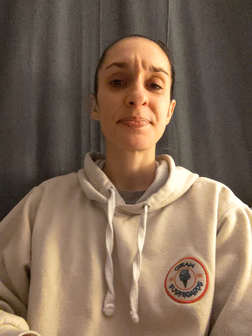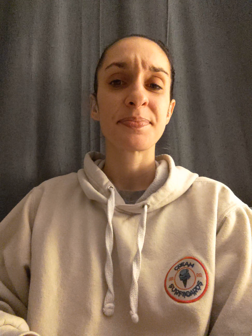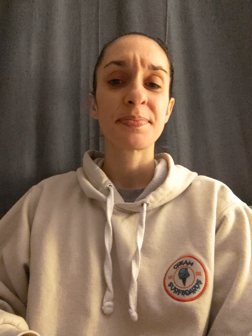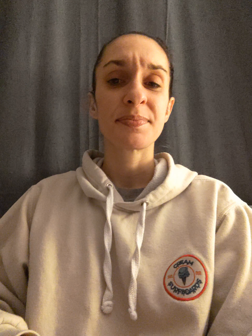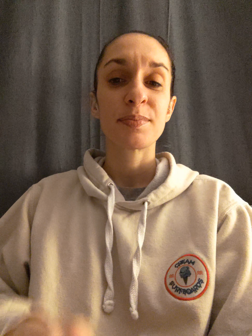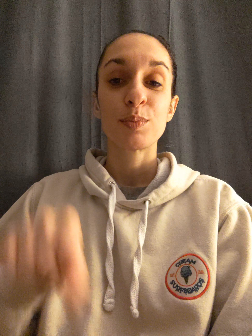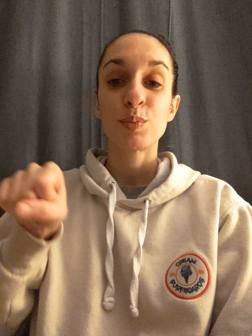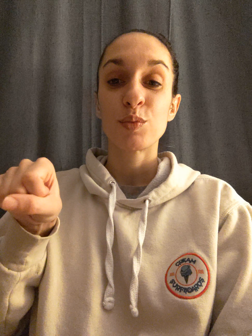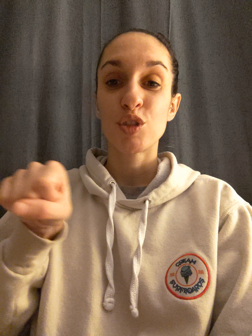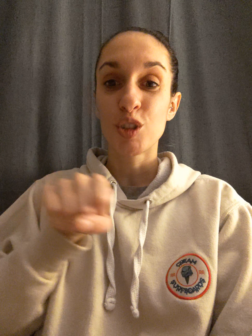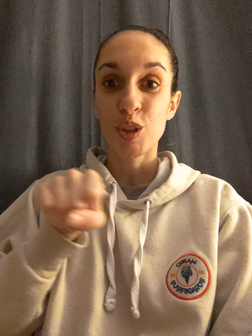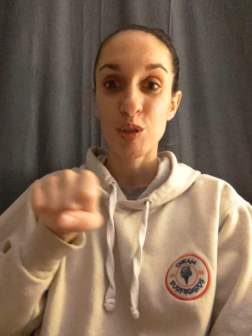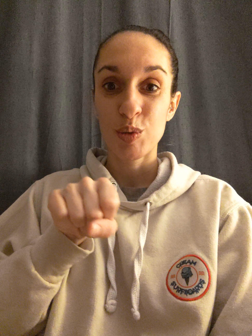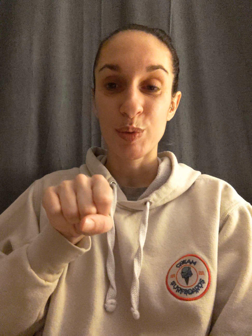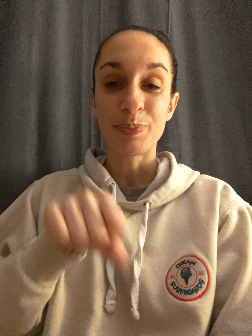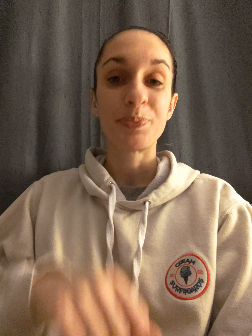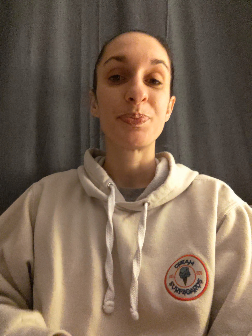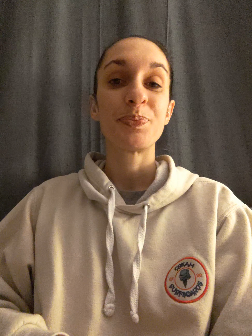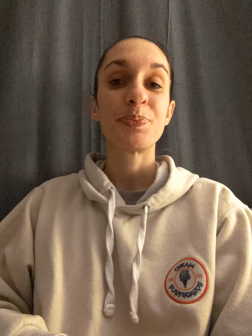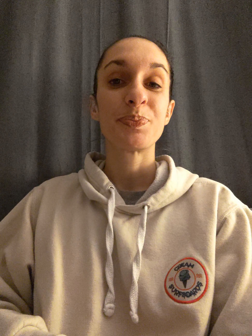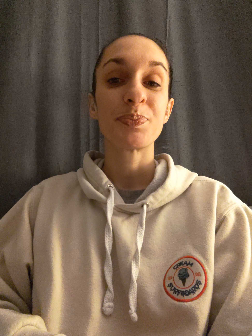shoe